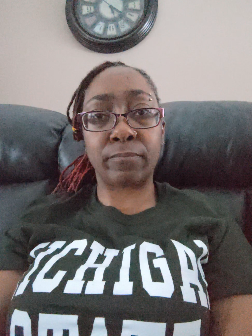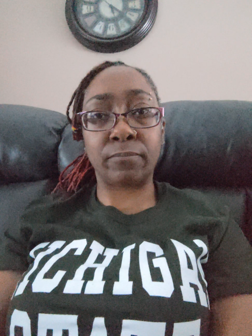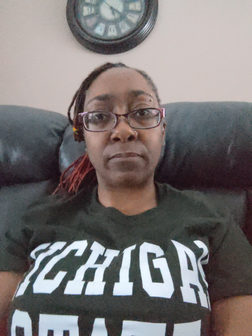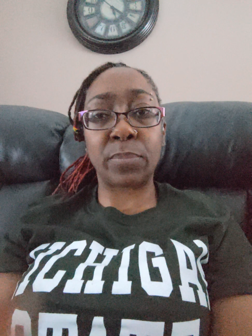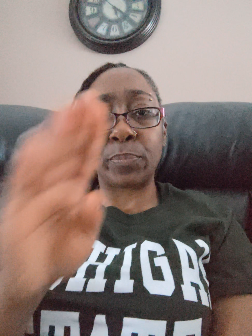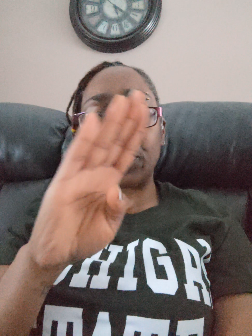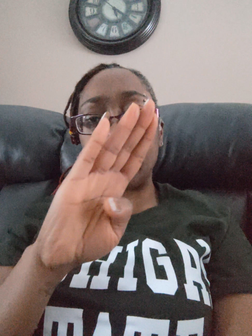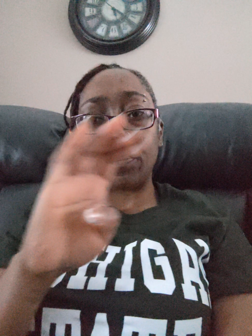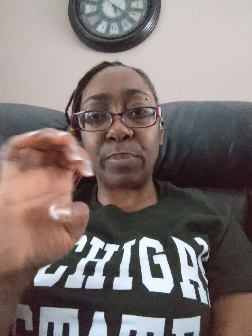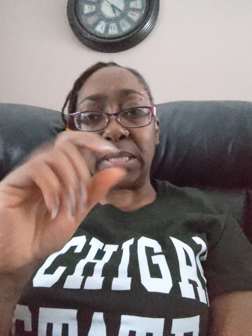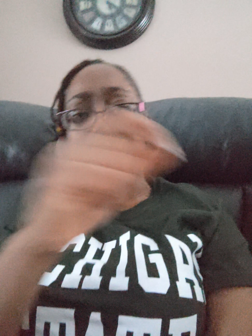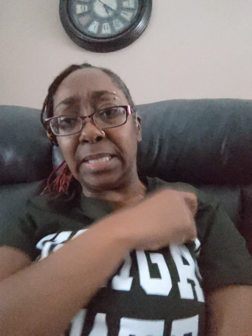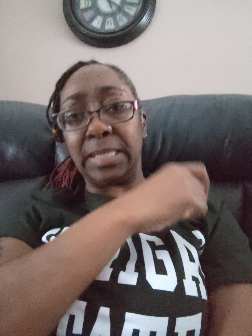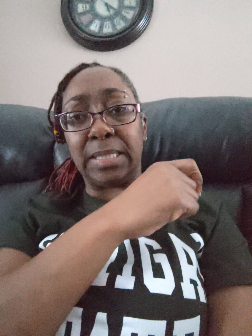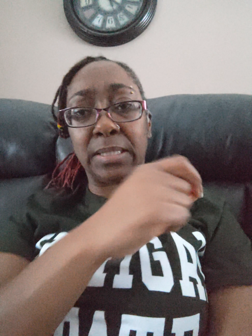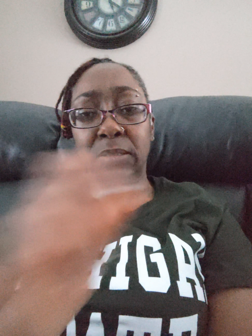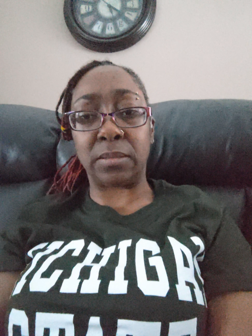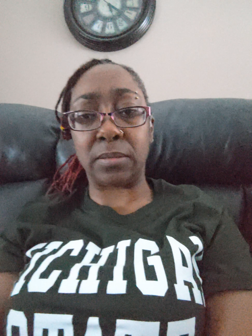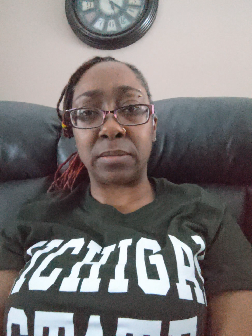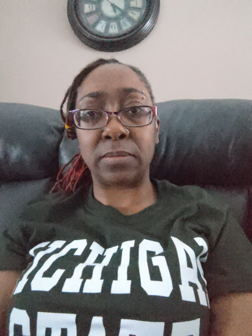bee